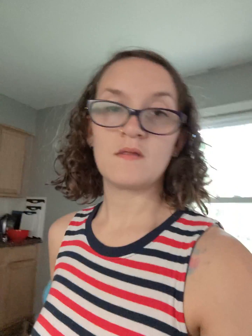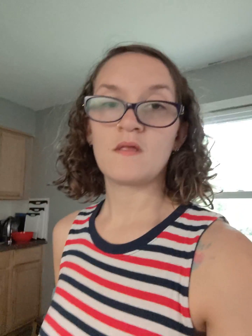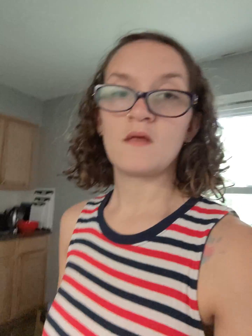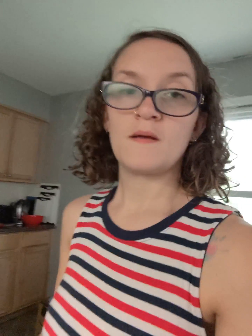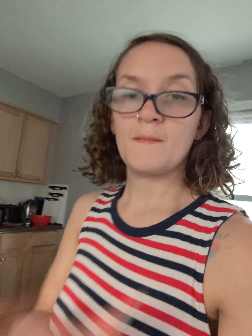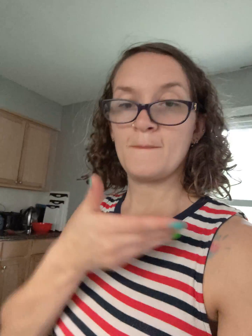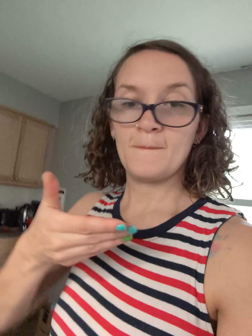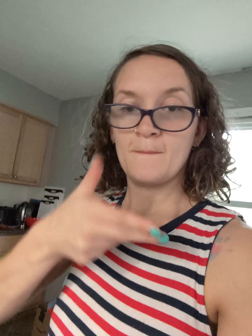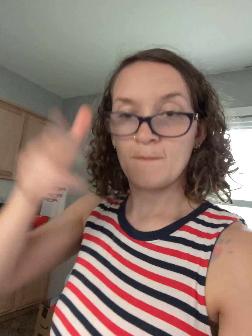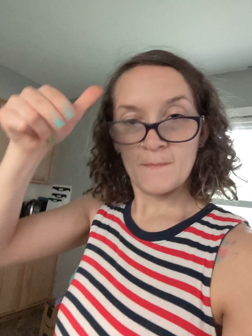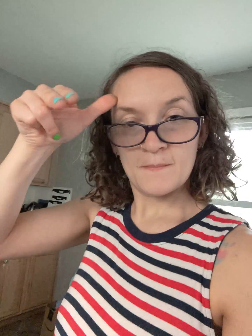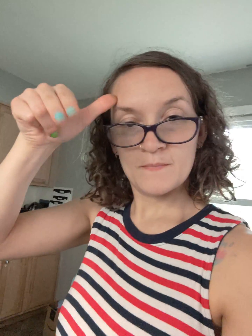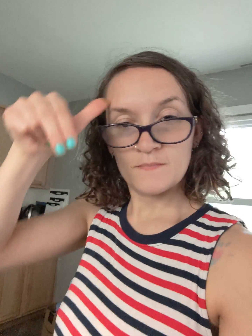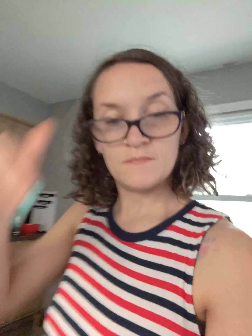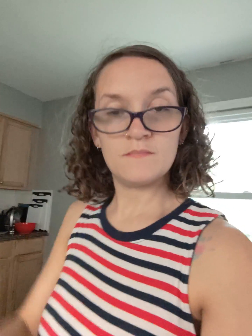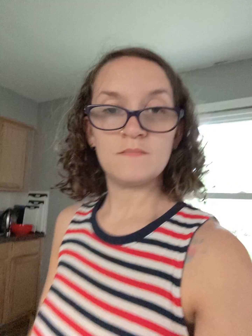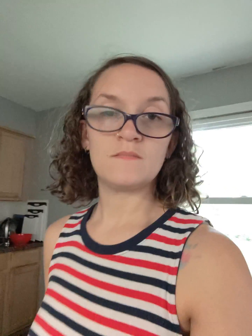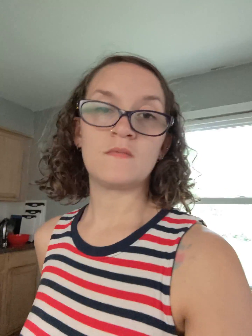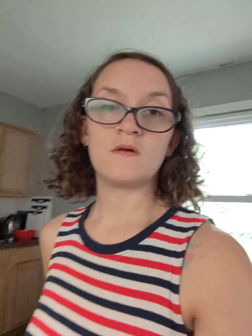pony